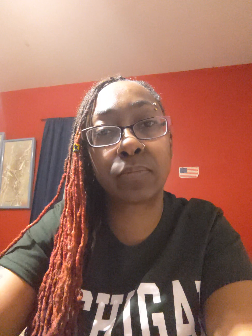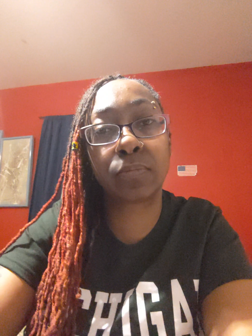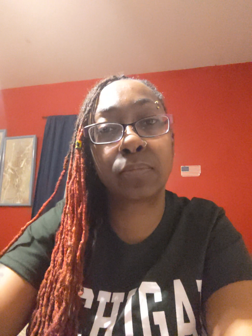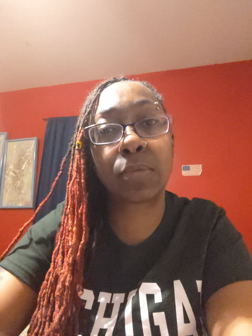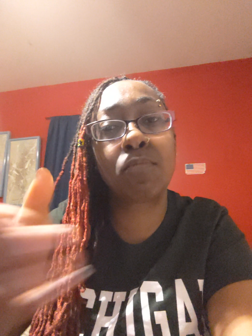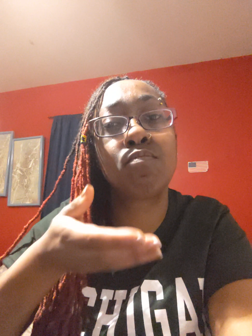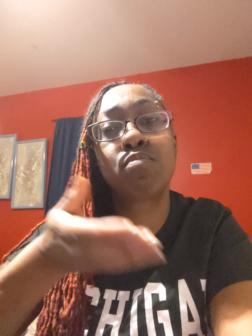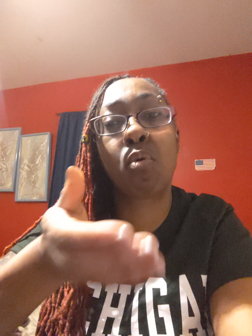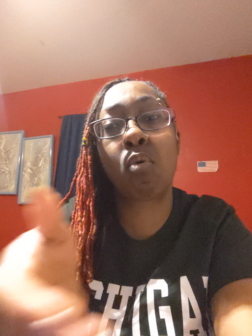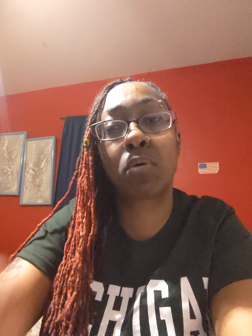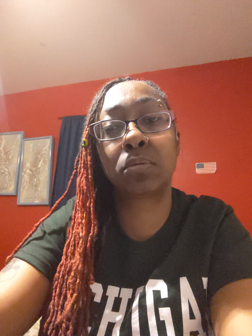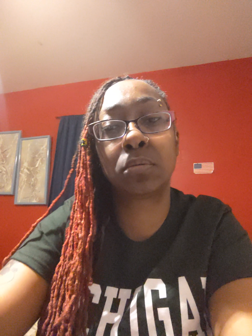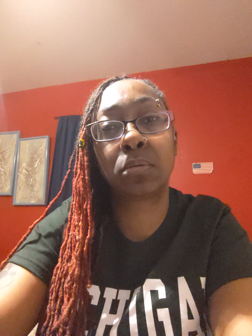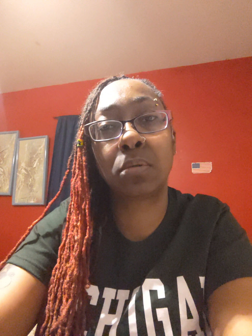boat